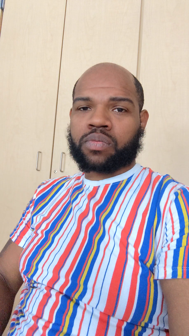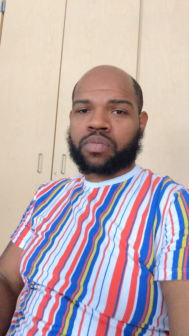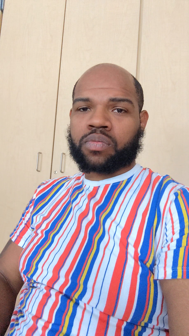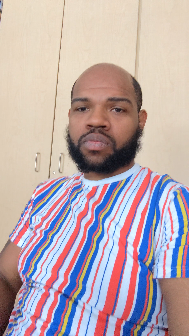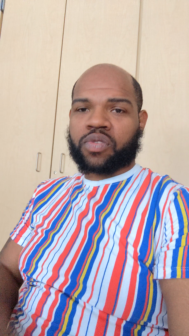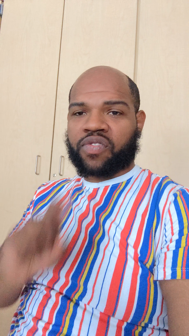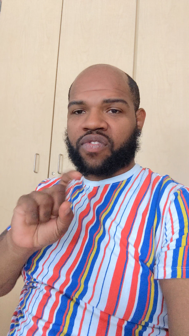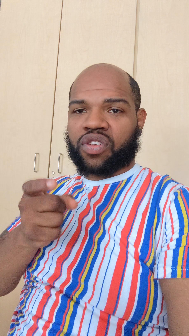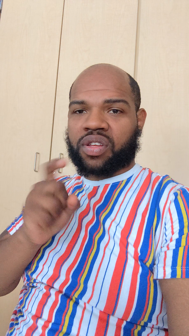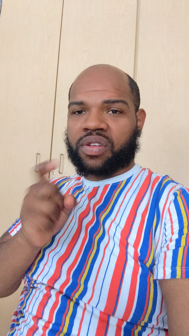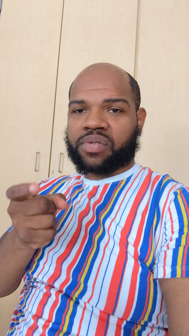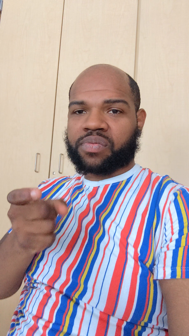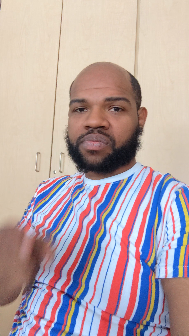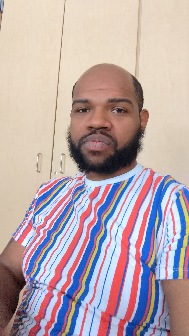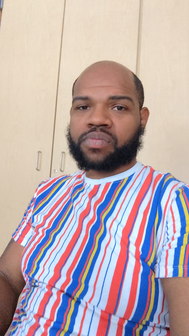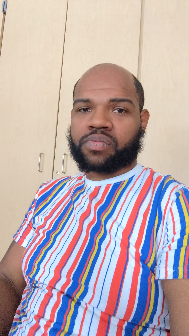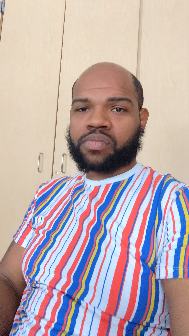friend